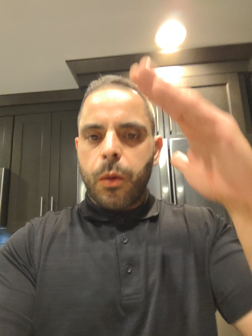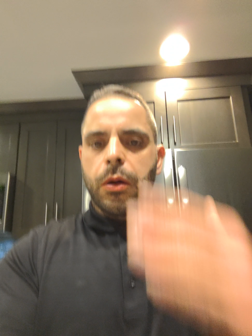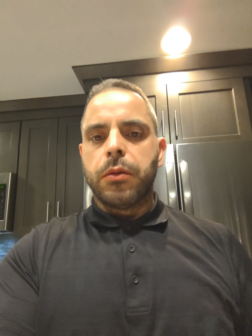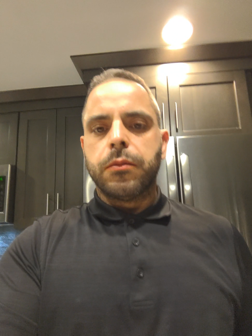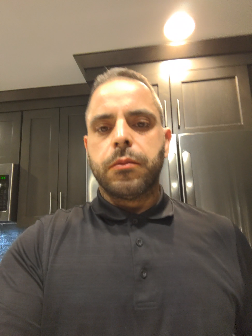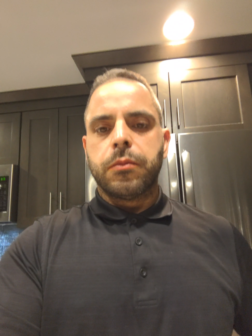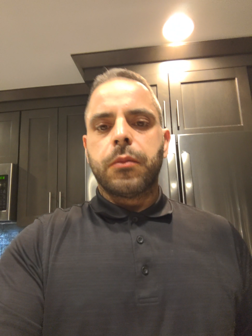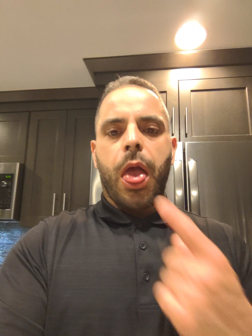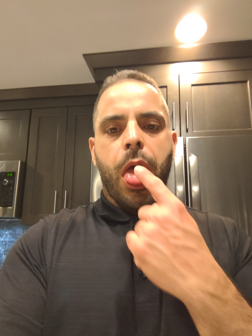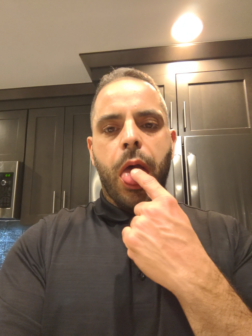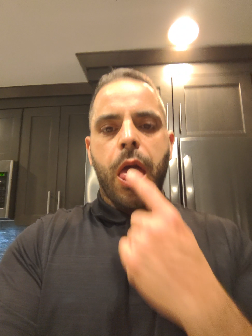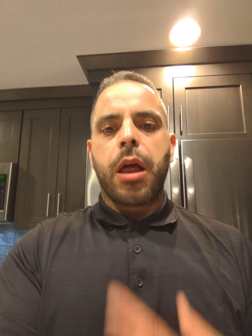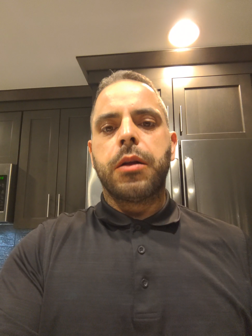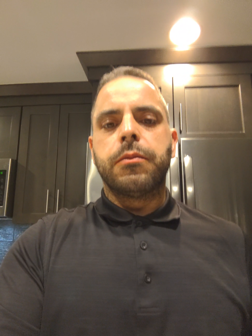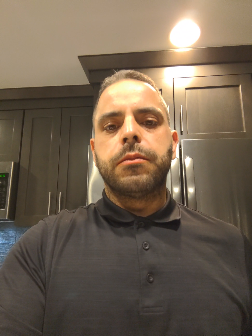tongue